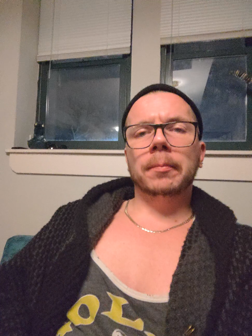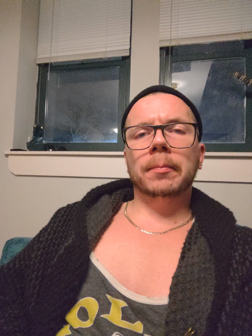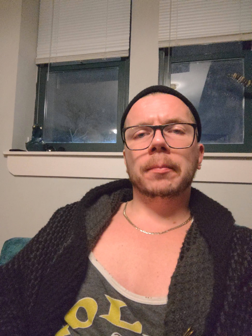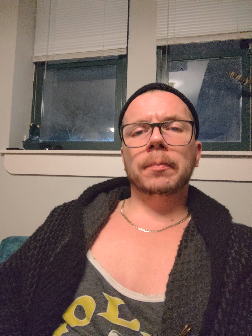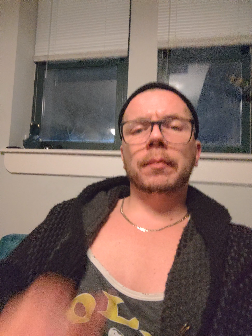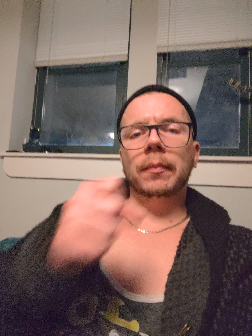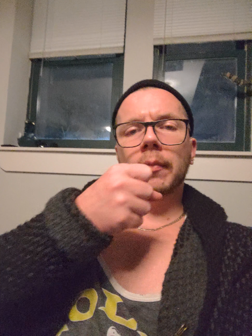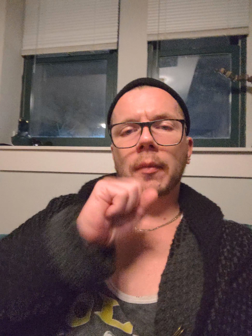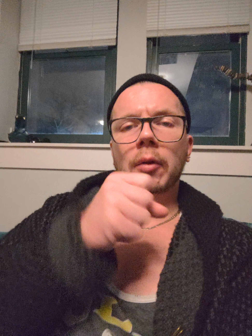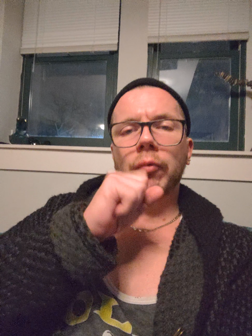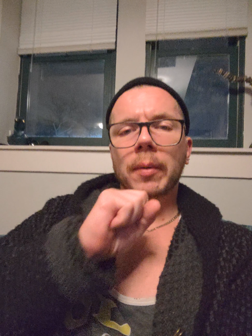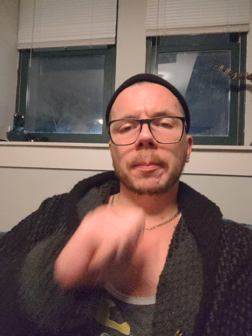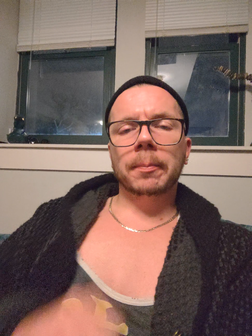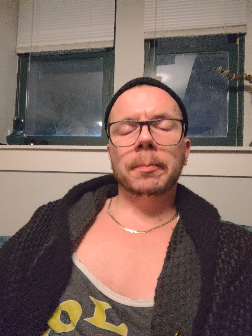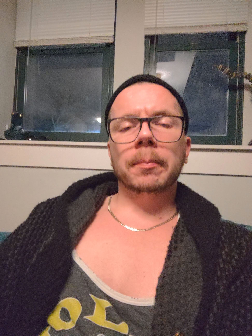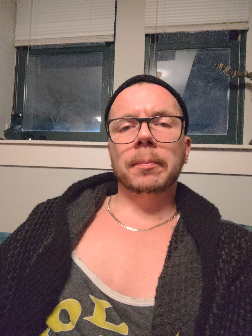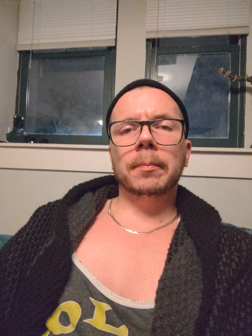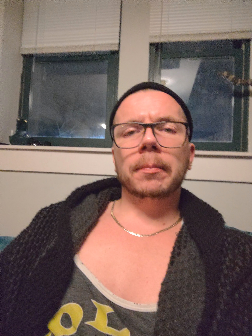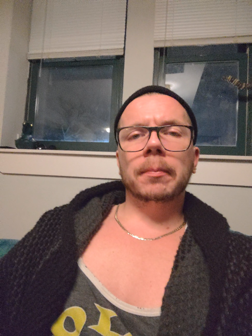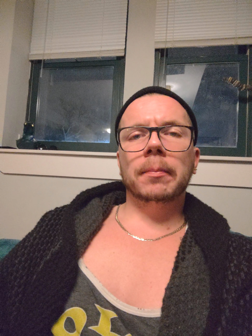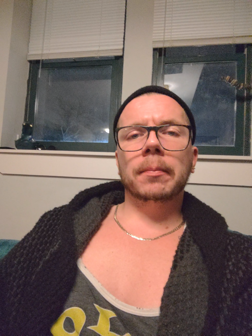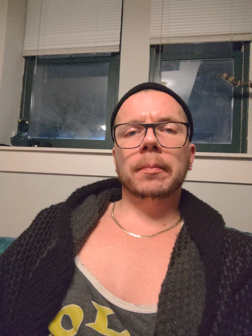ice cream